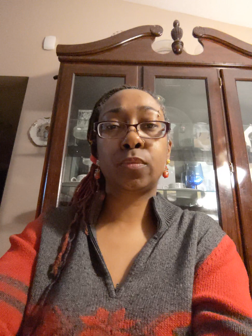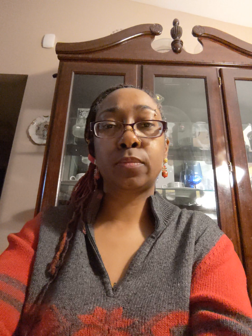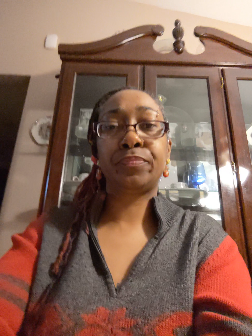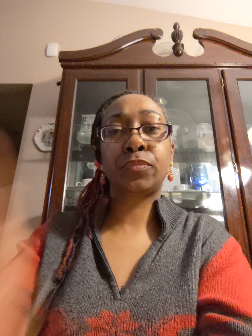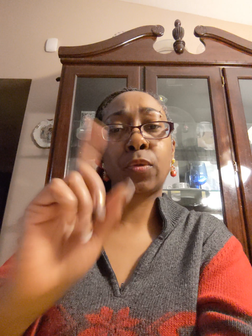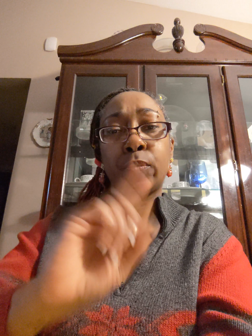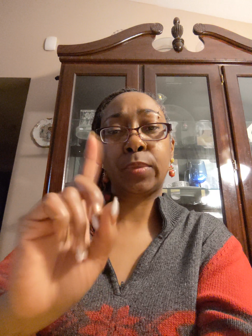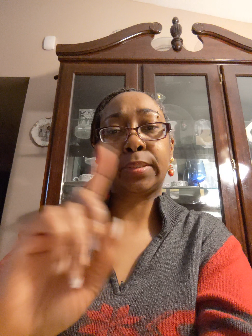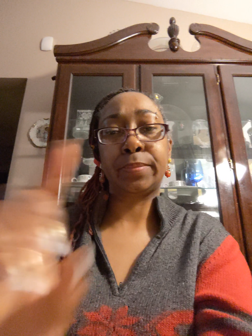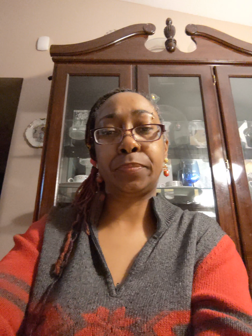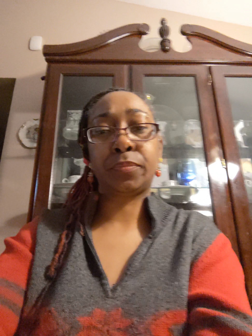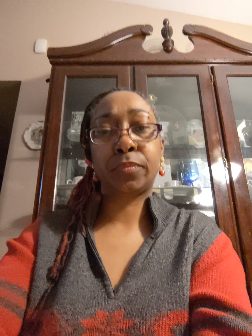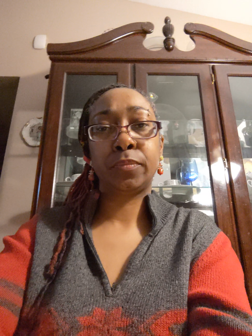where